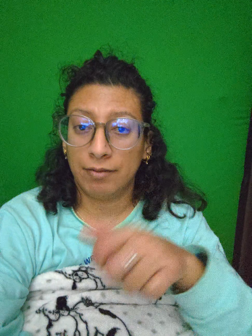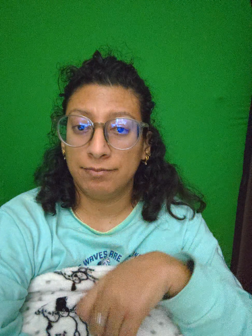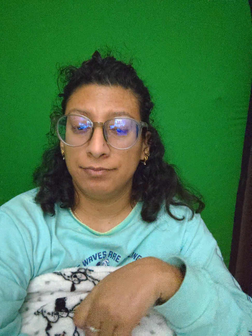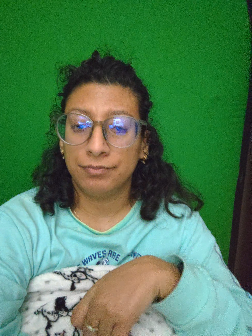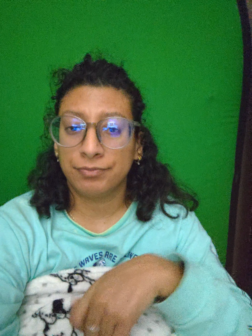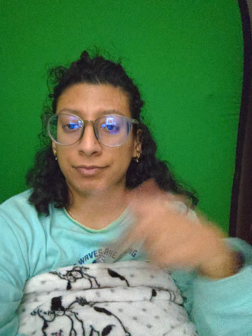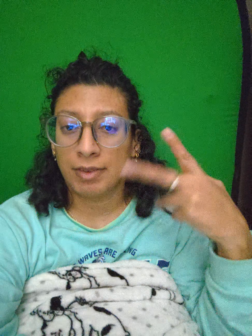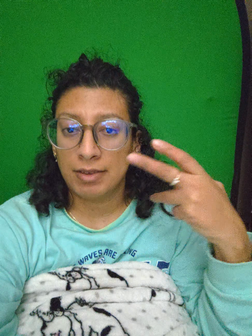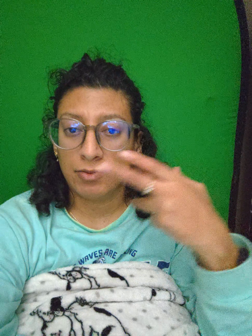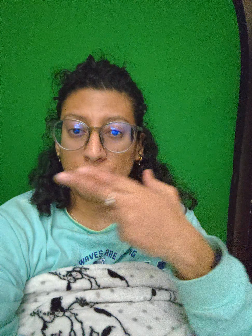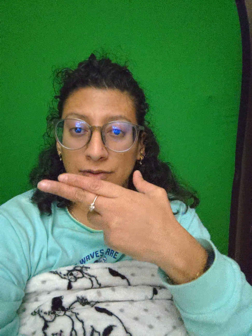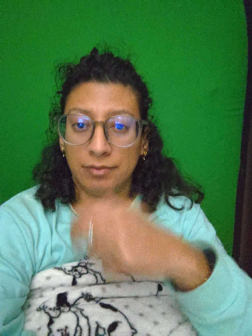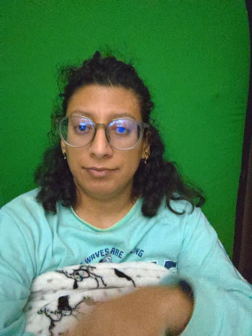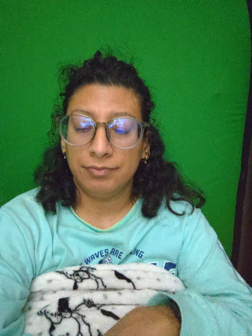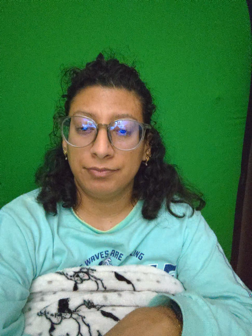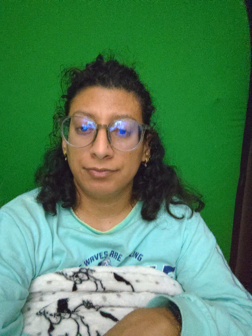scissors